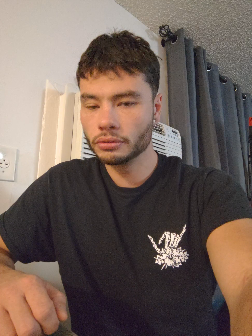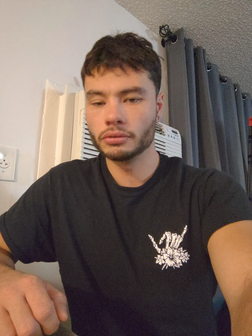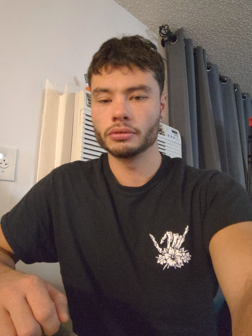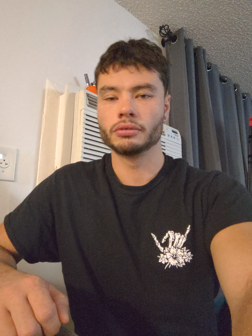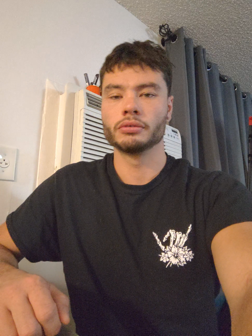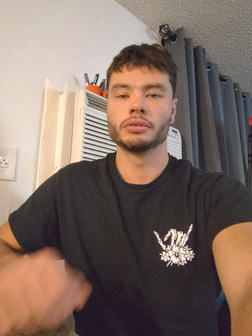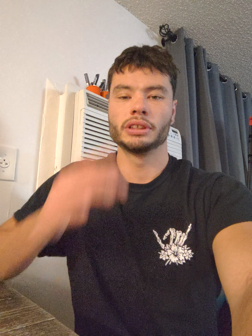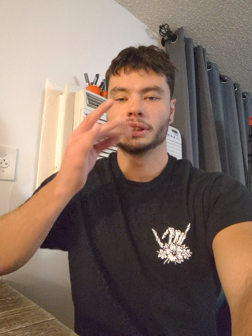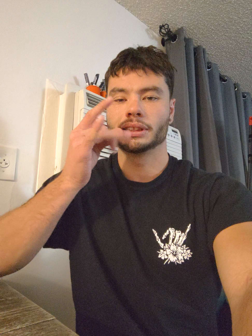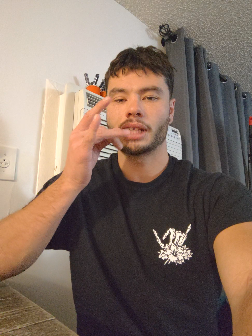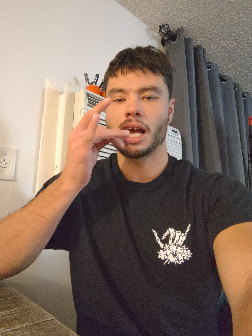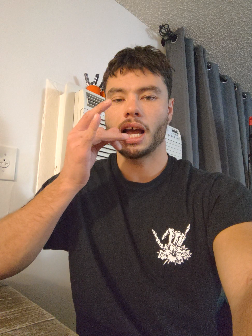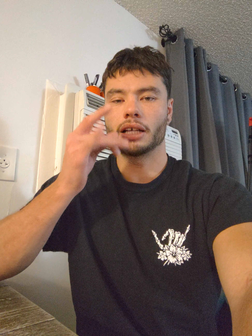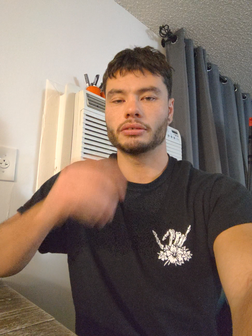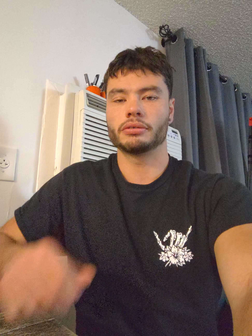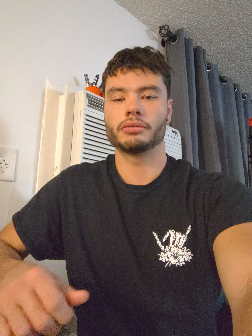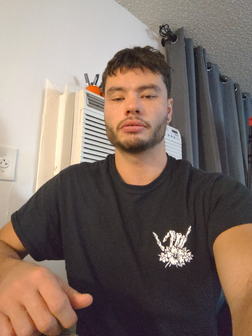snack